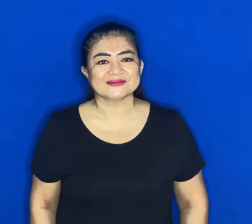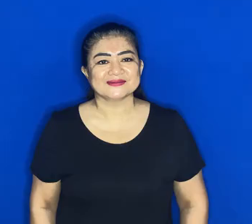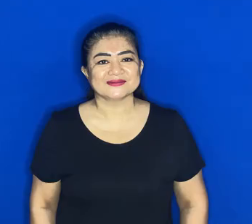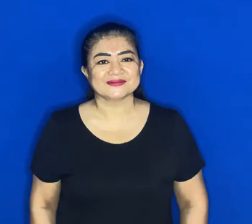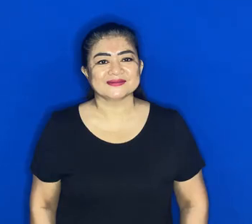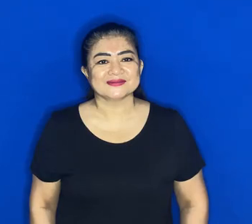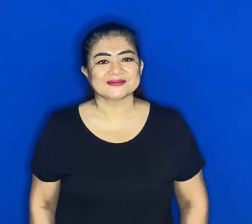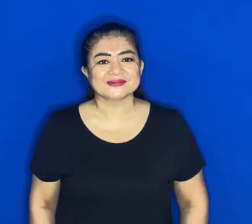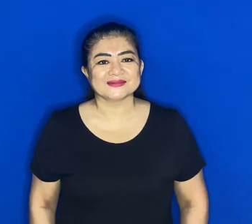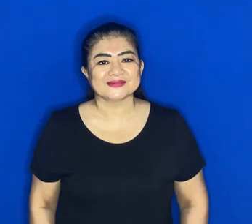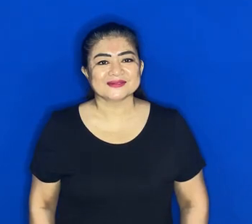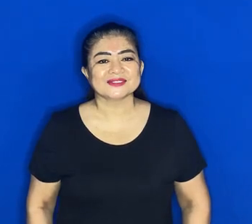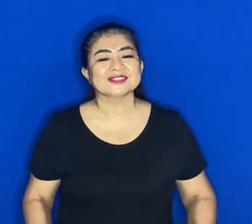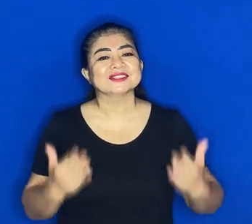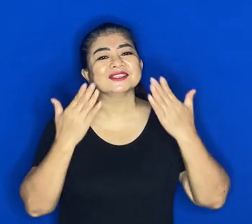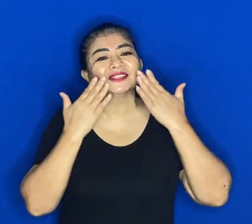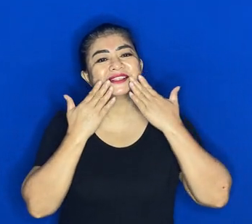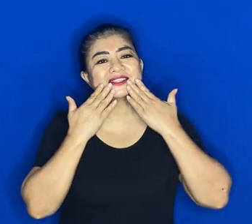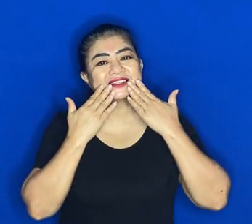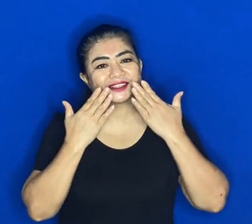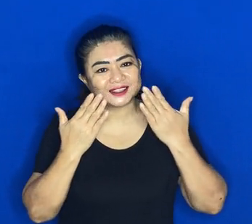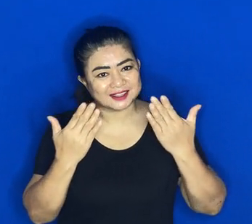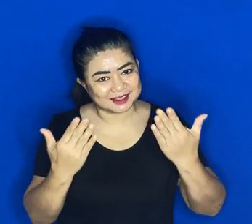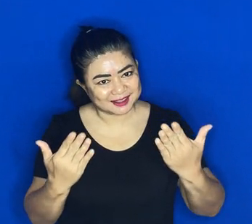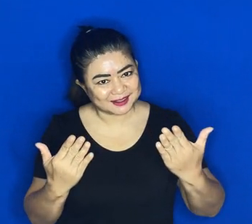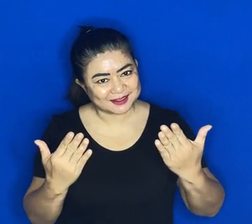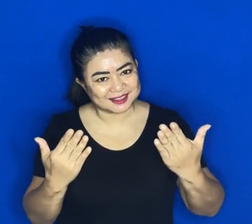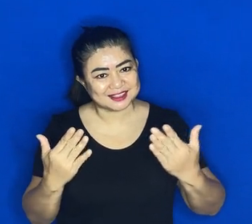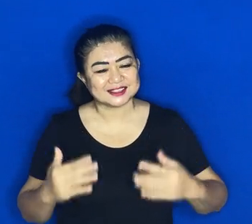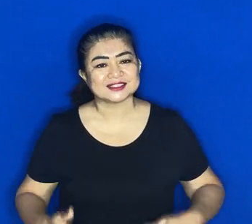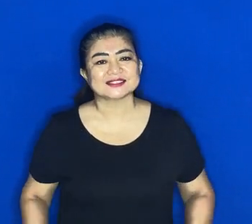thank you